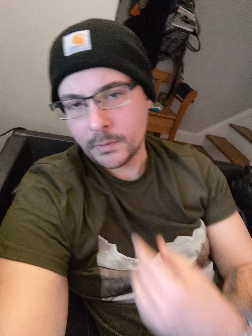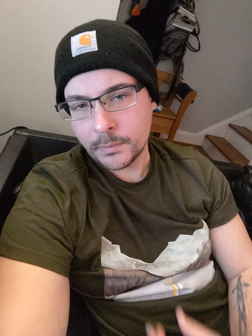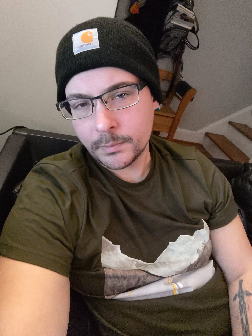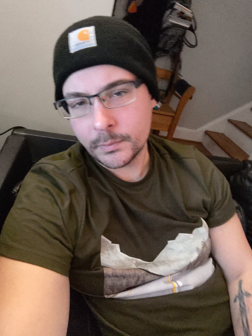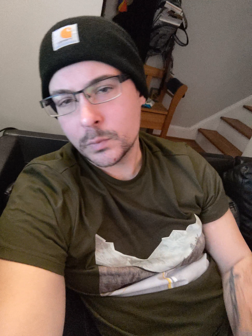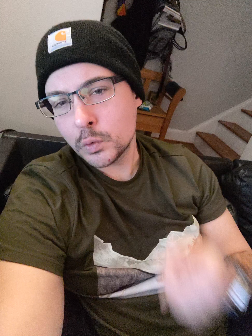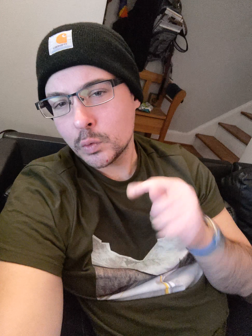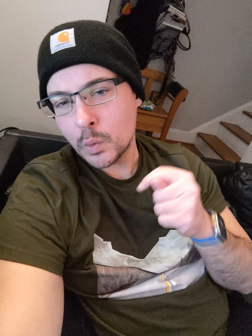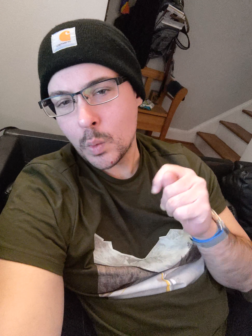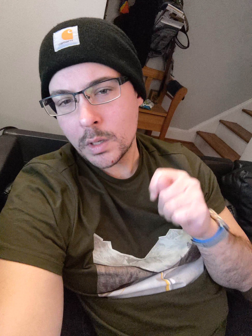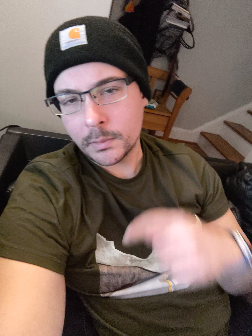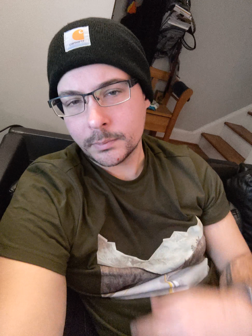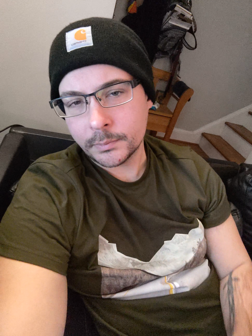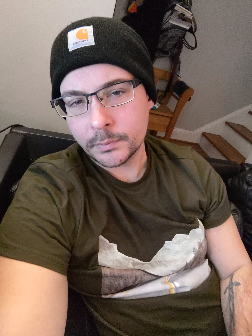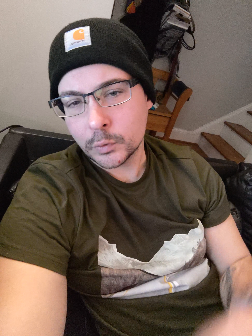toy